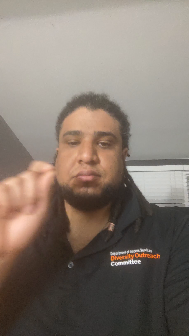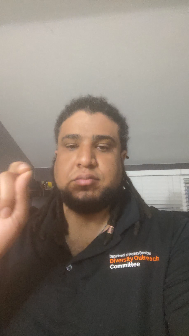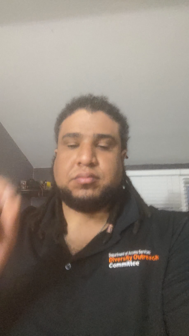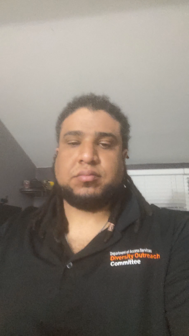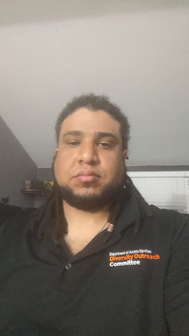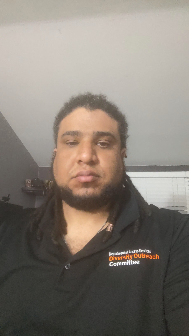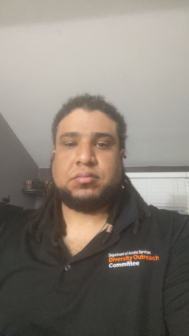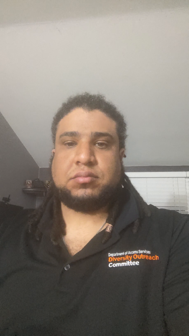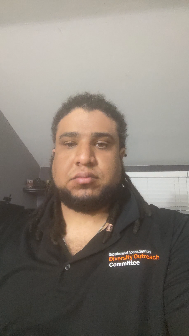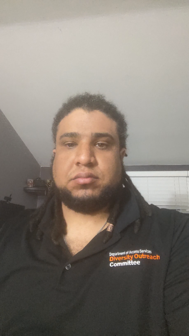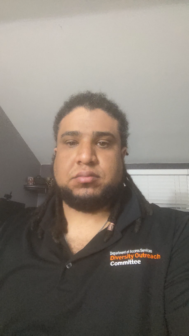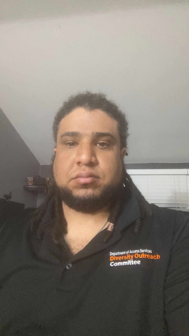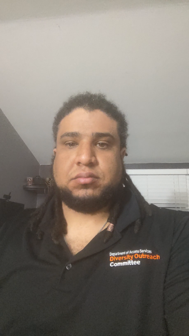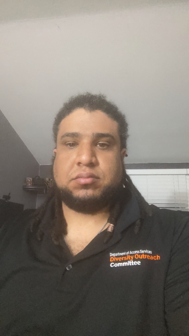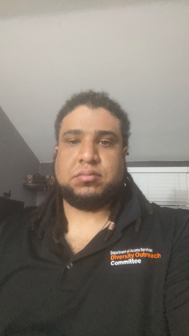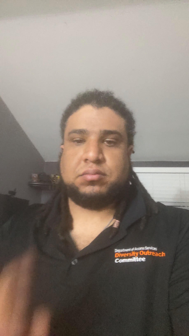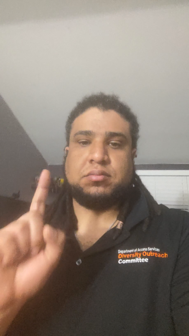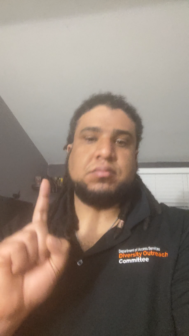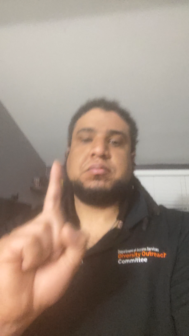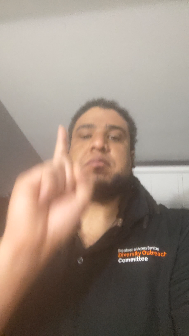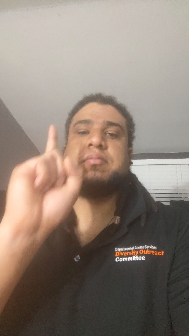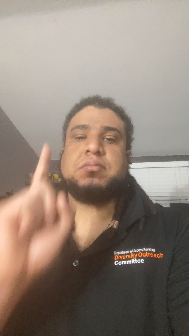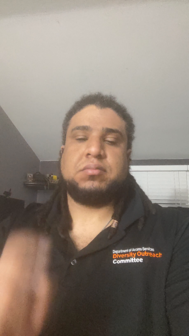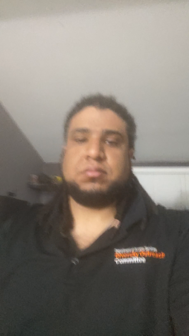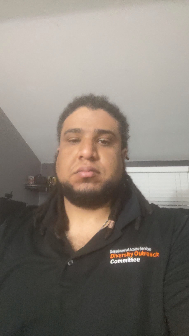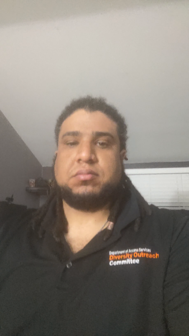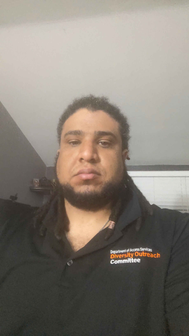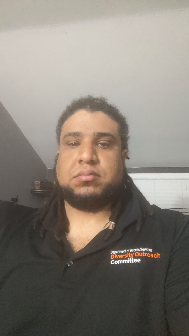bump